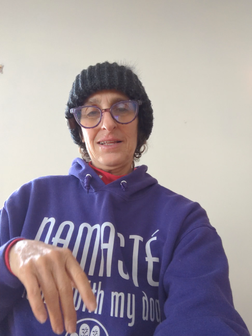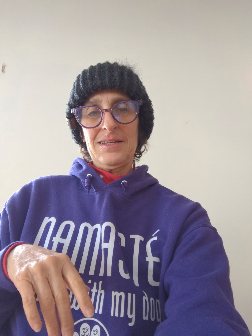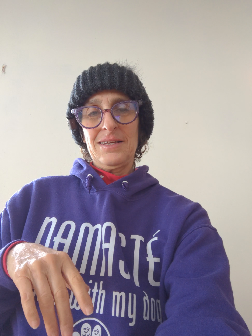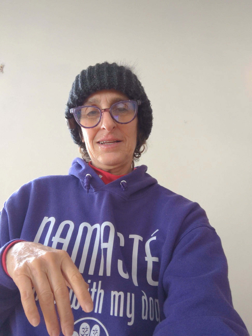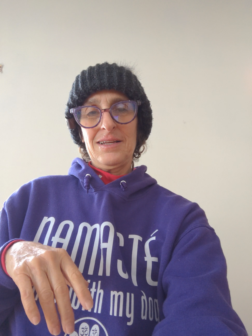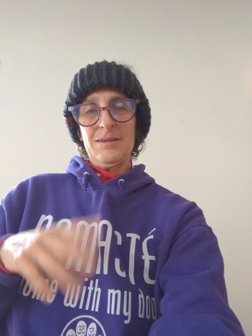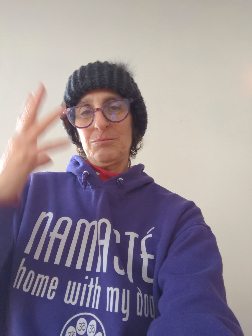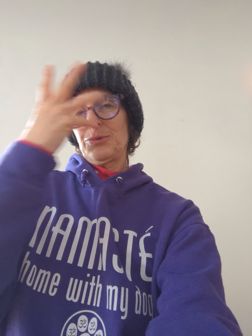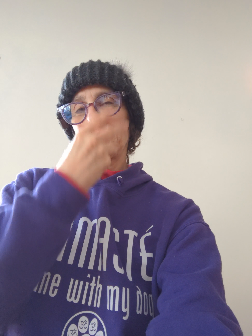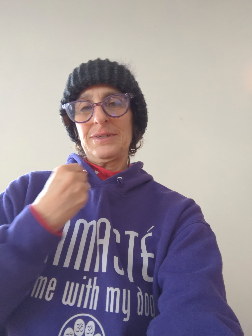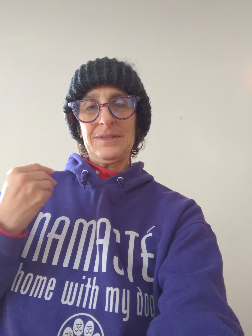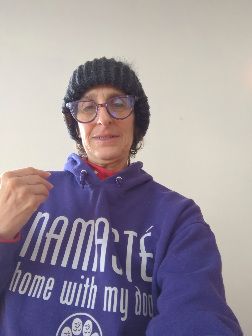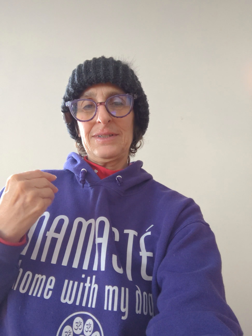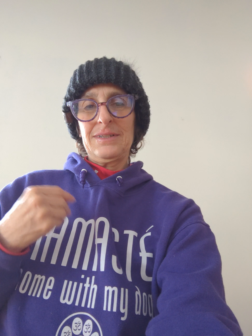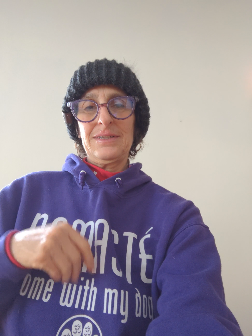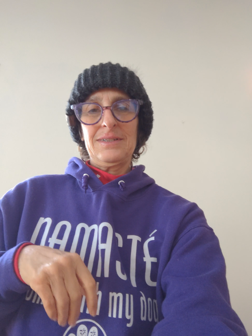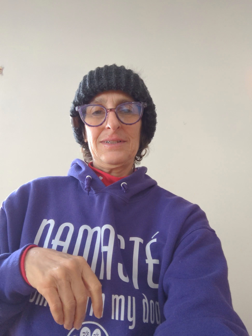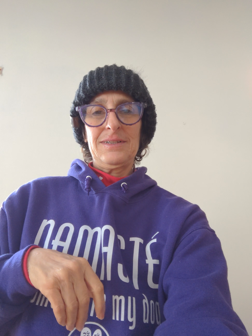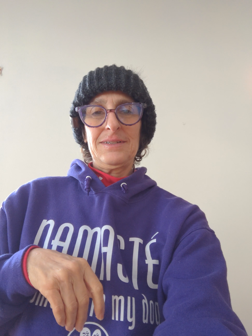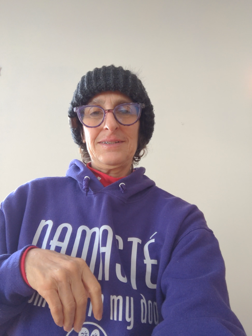pretty